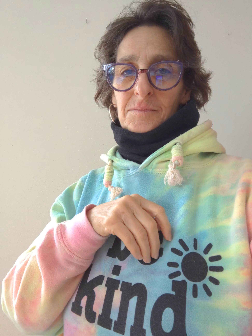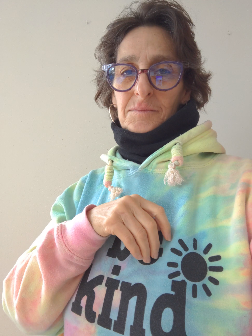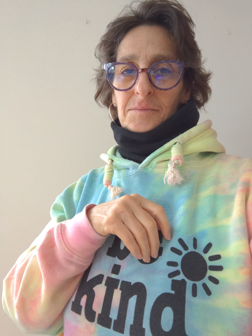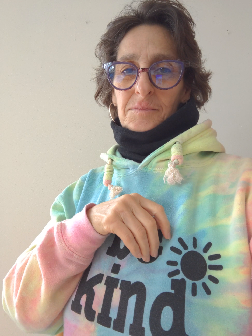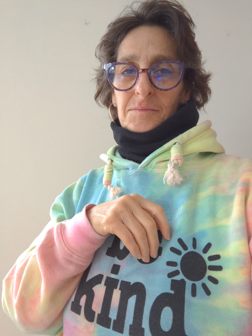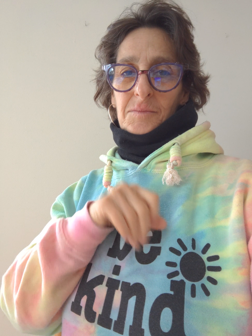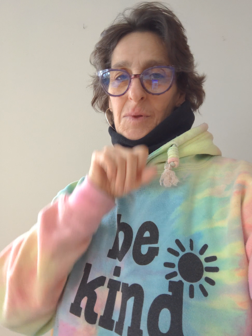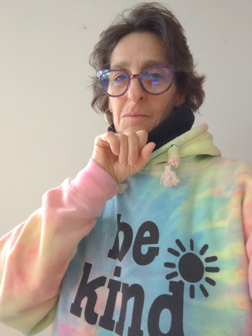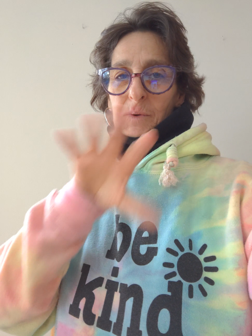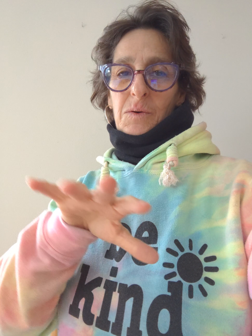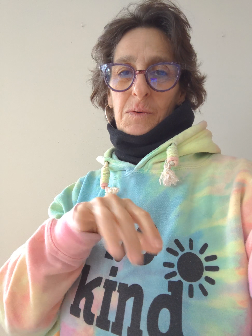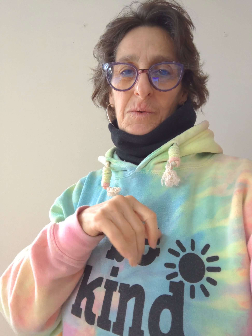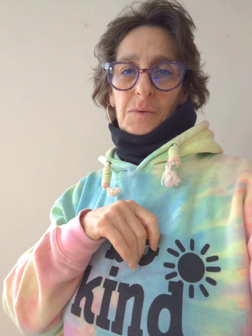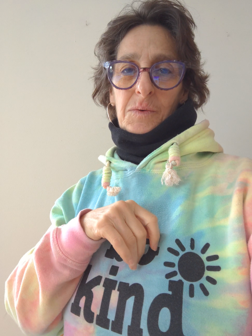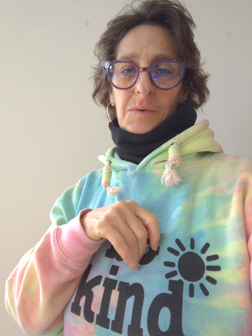blow